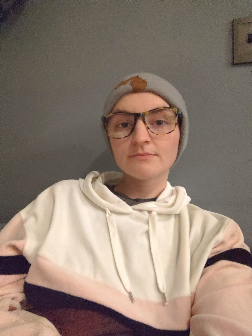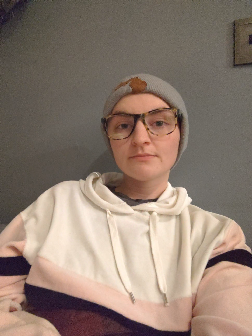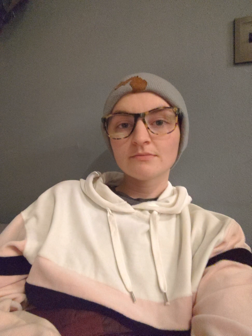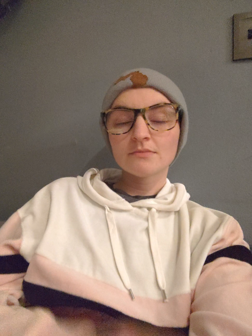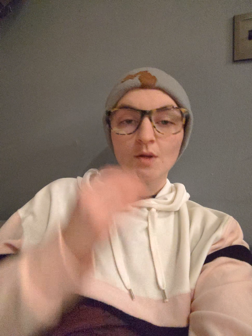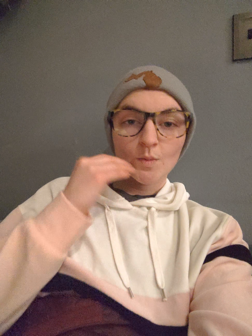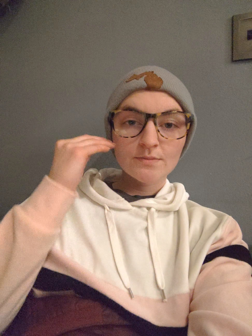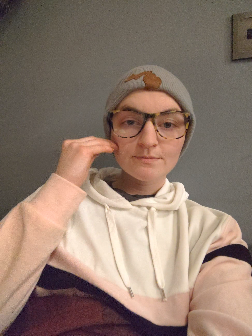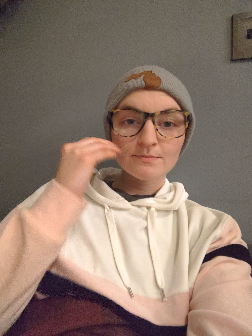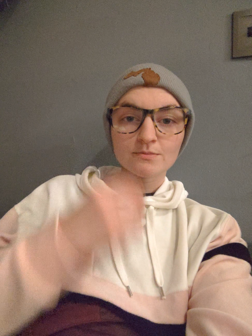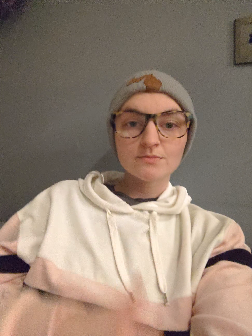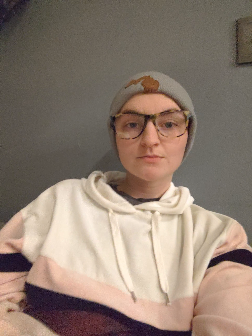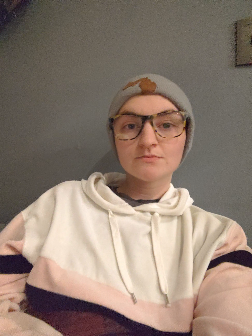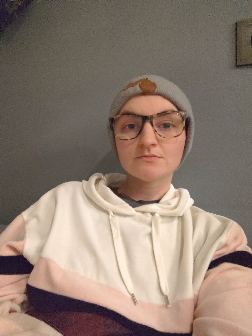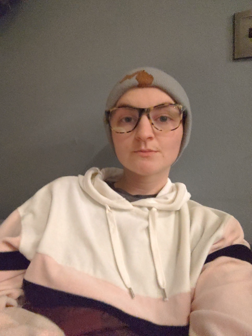home